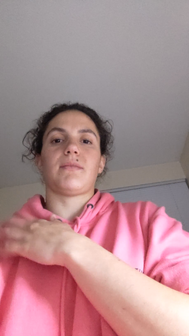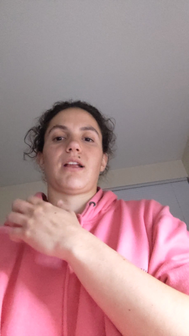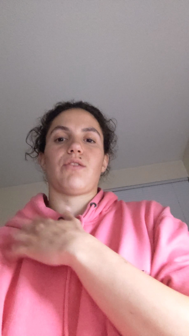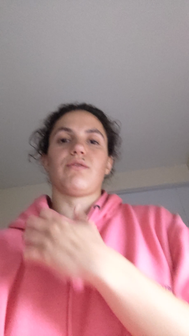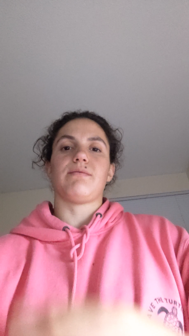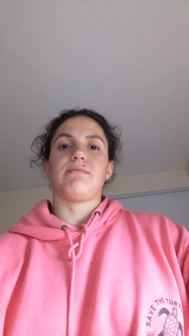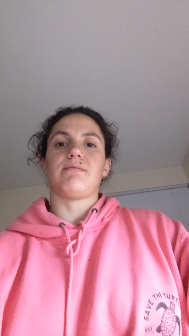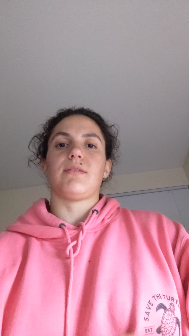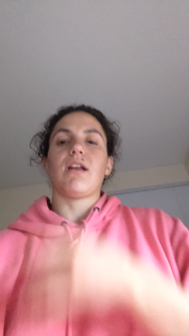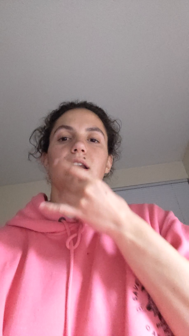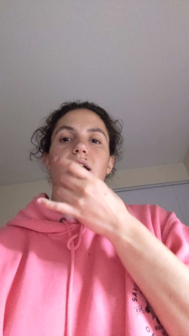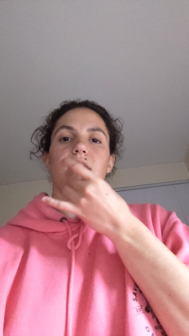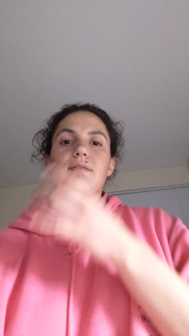light bulb